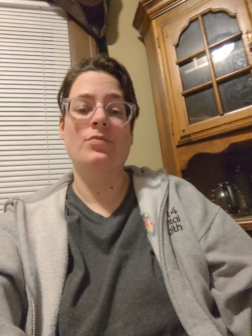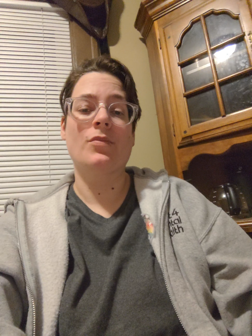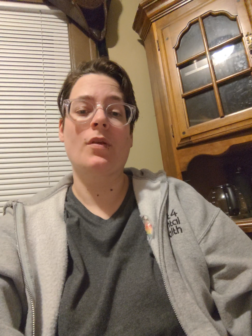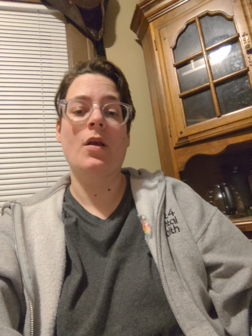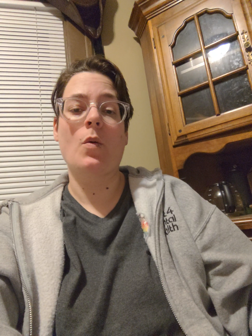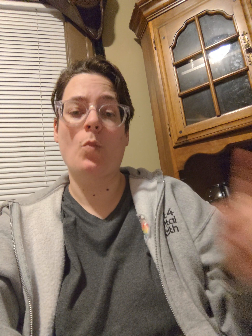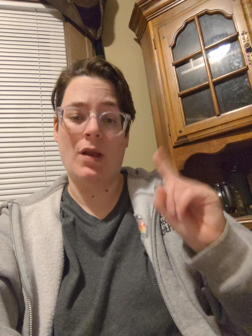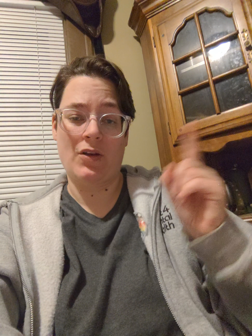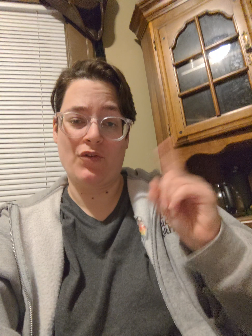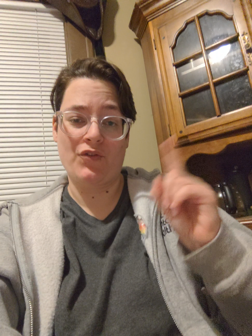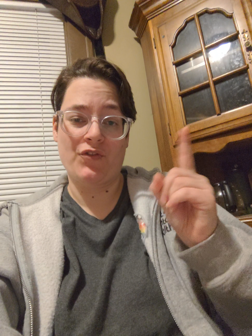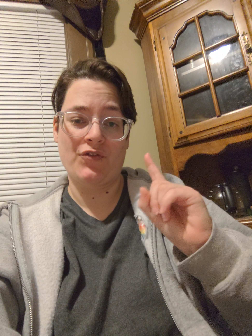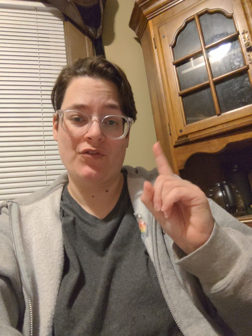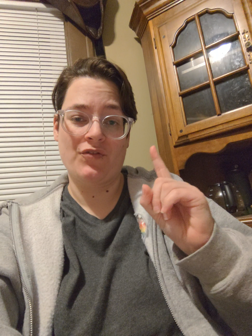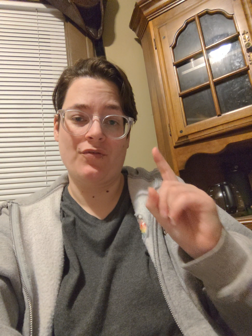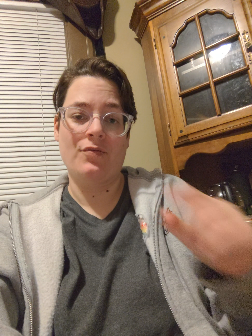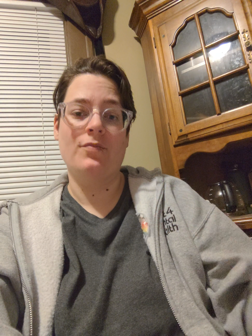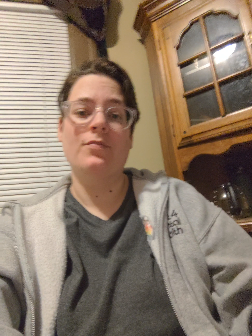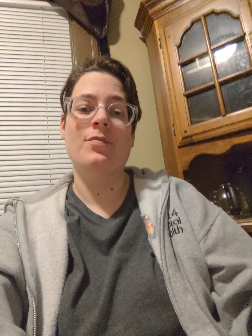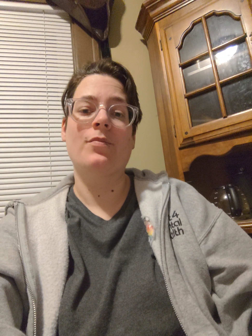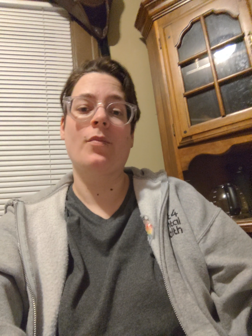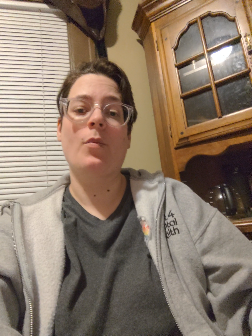where